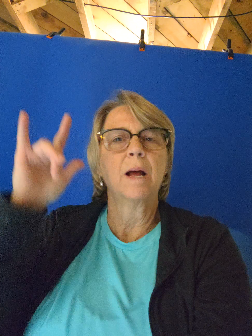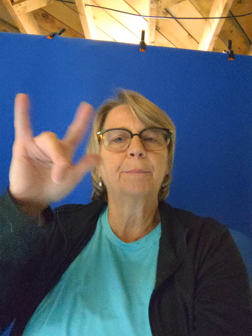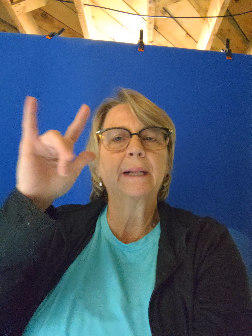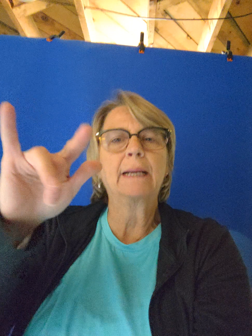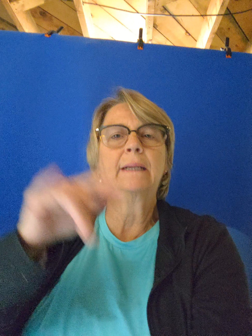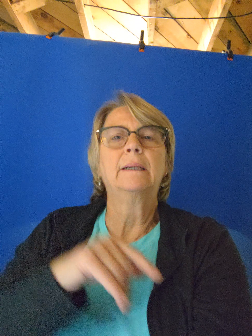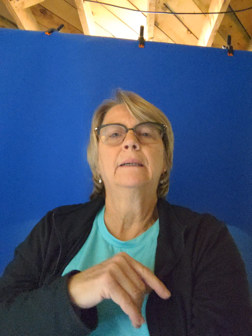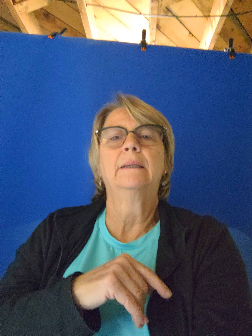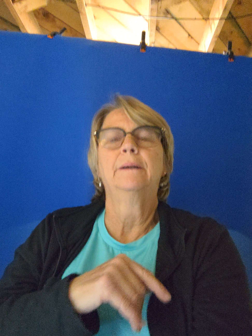airplane